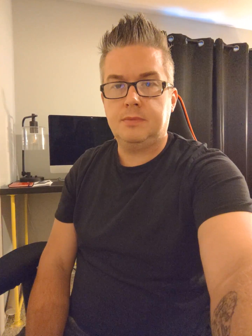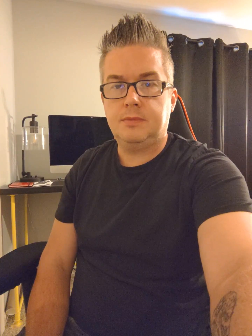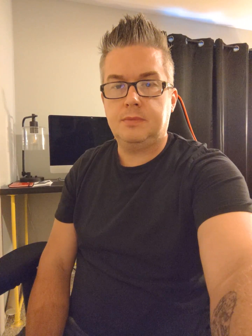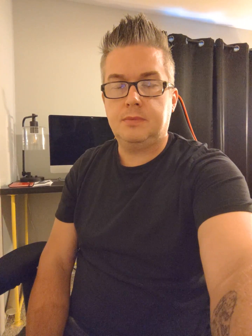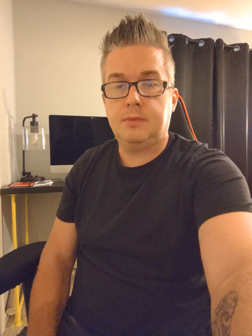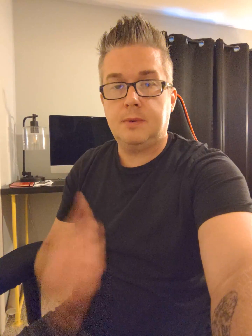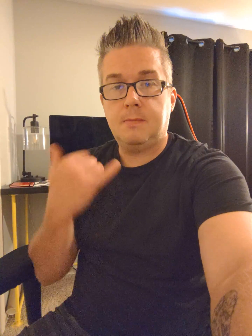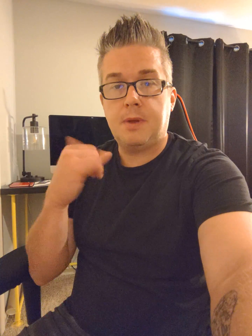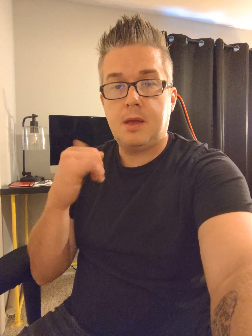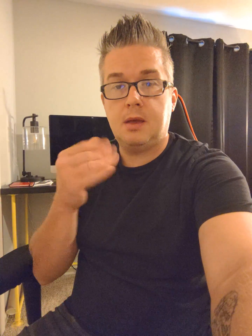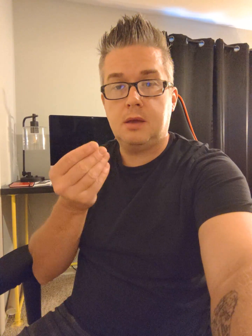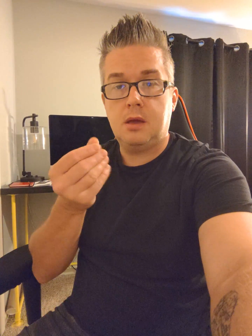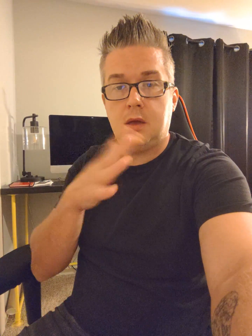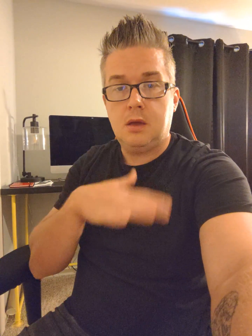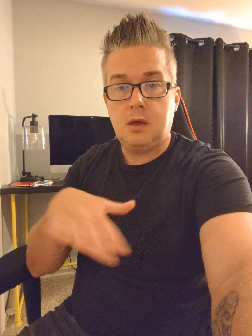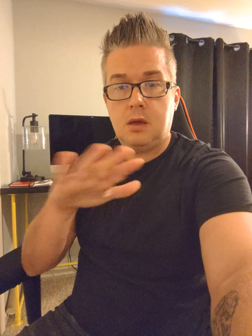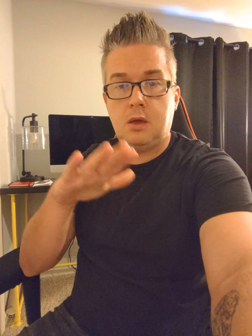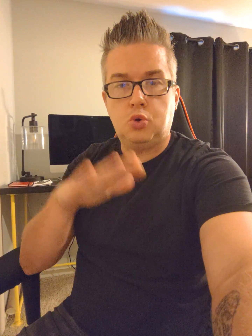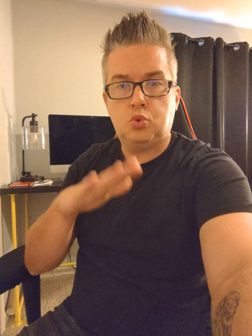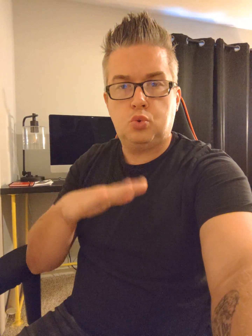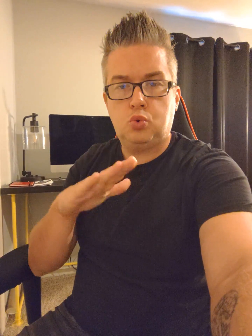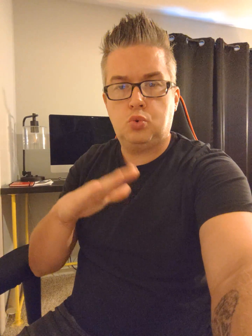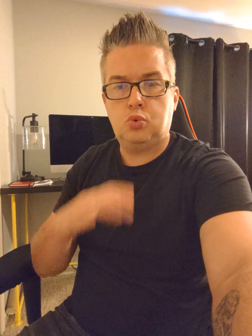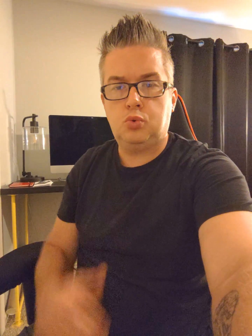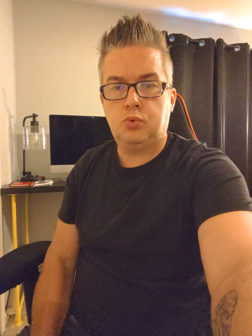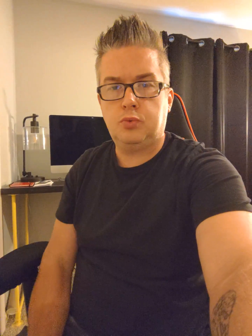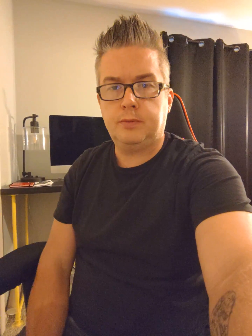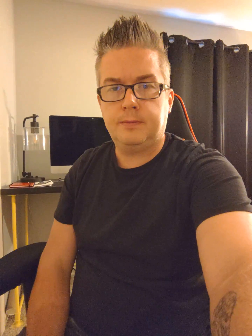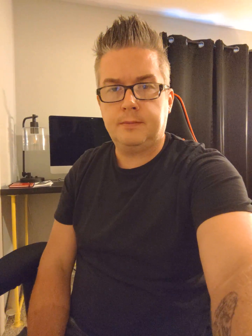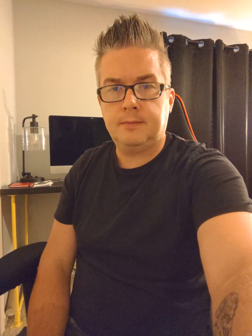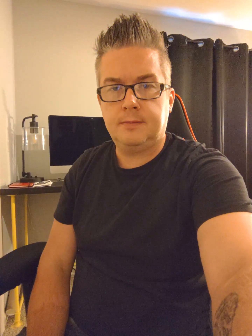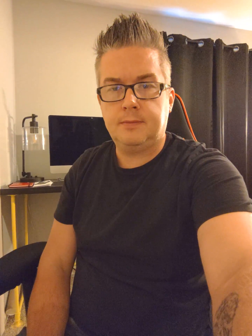playground